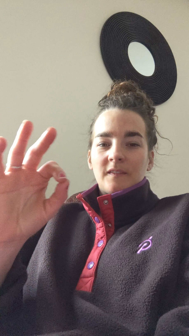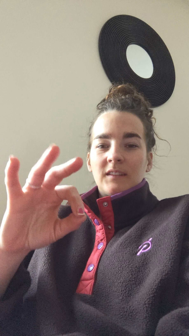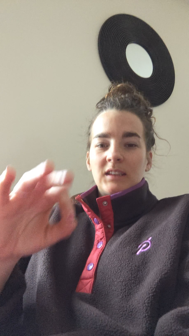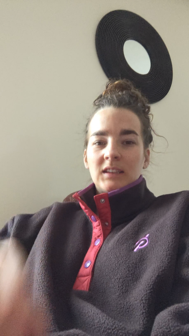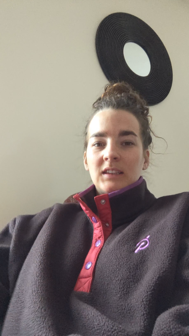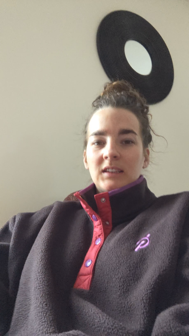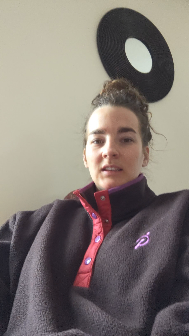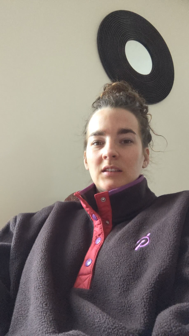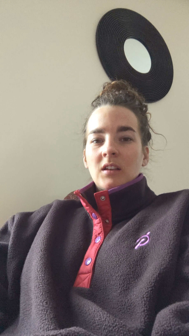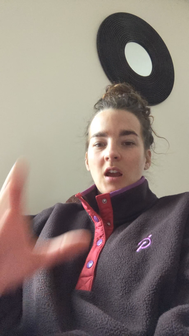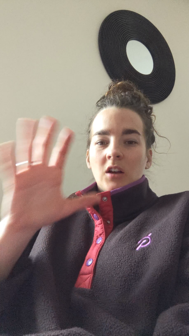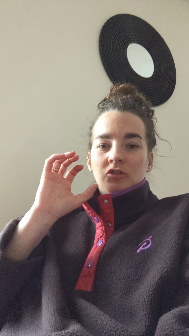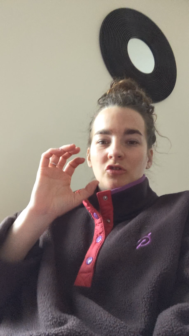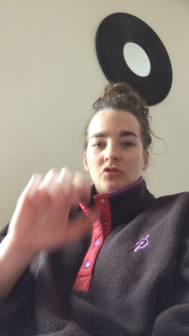catch